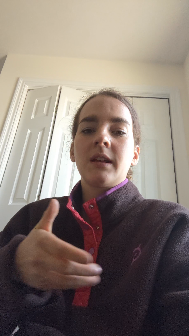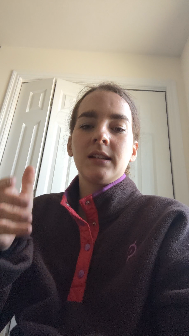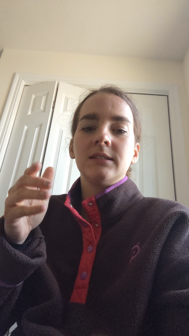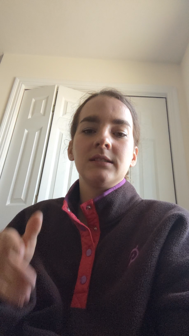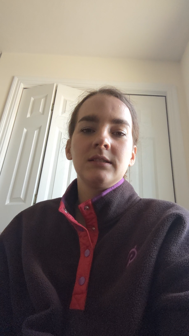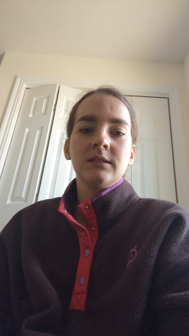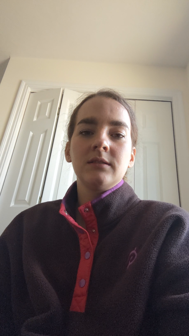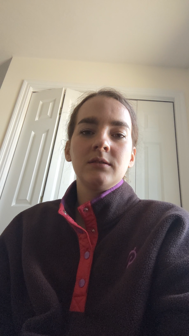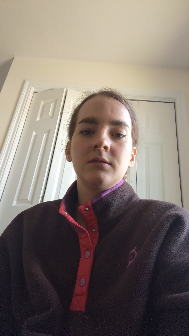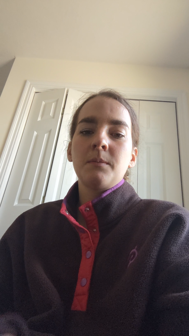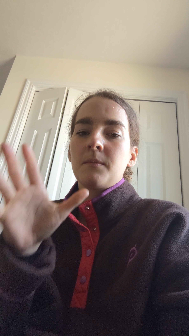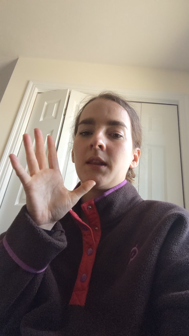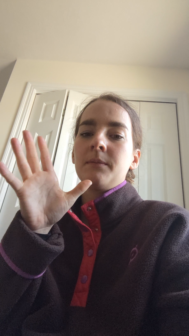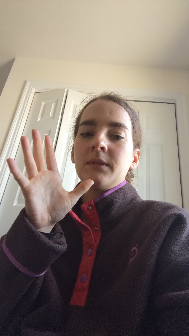mommy